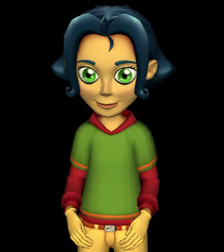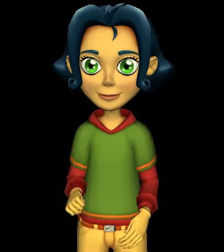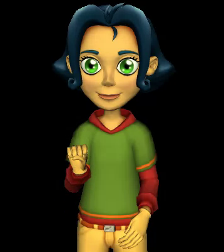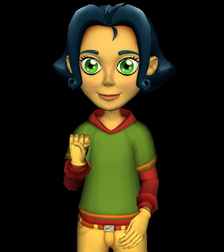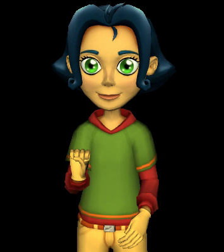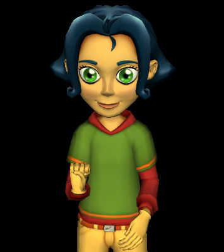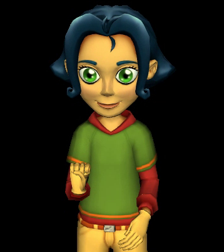جنوب